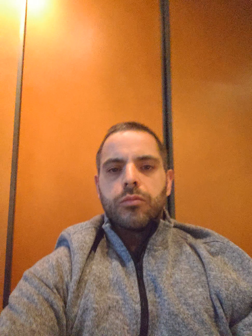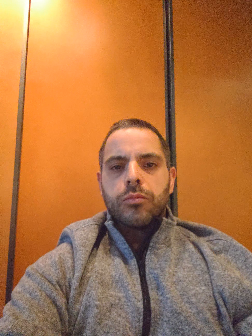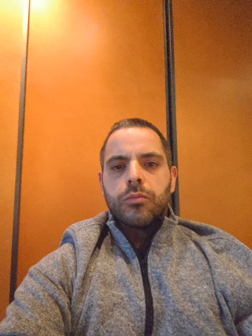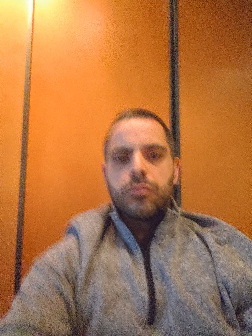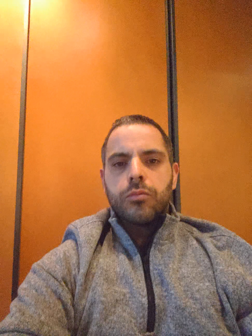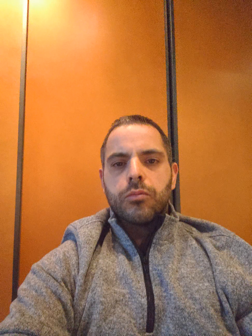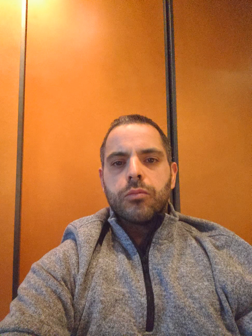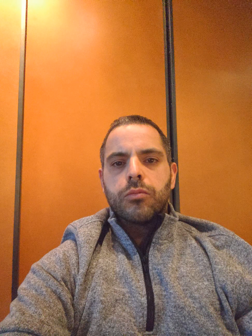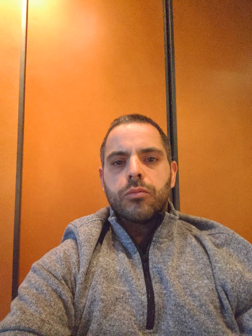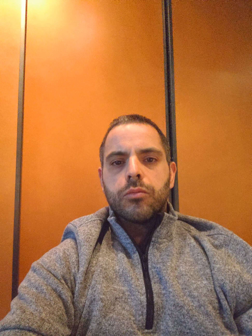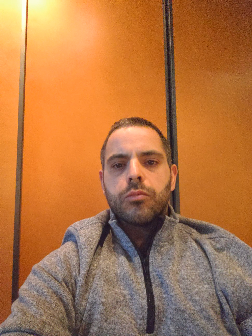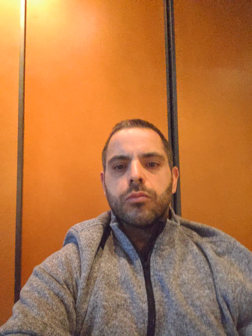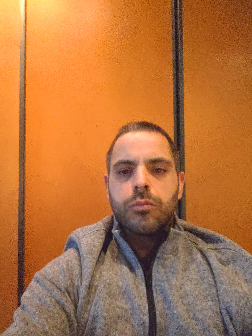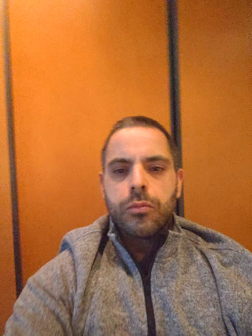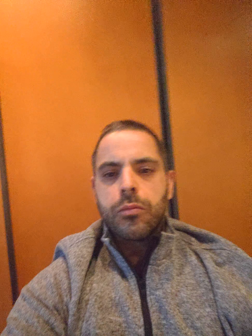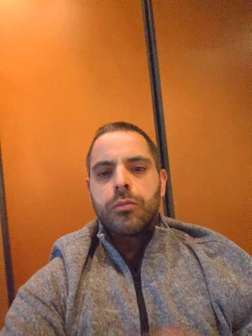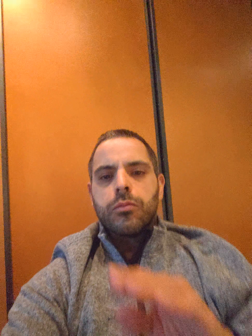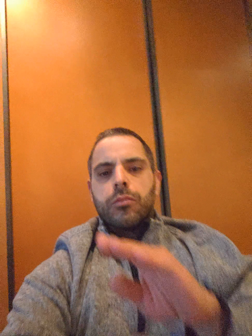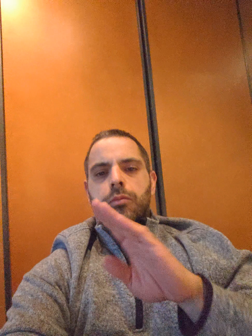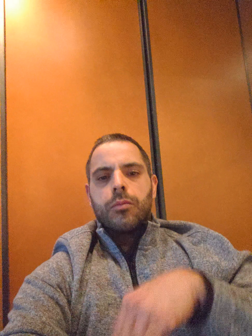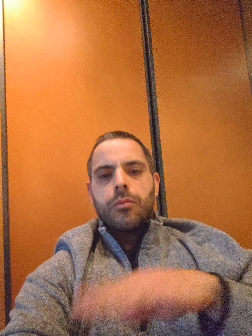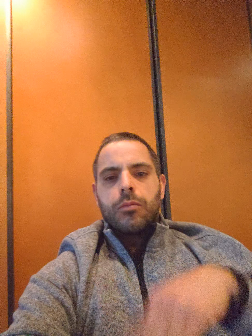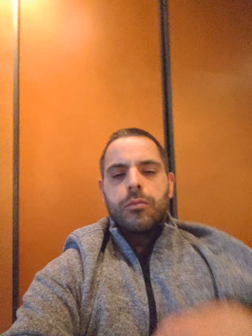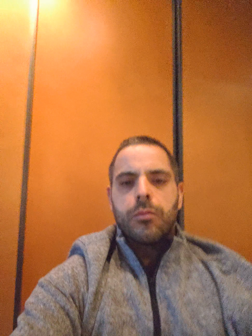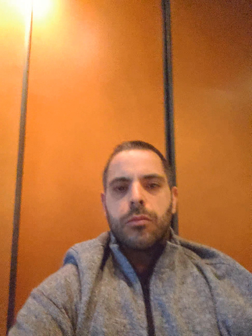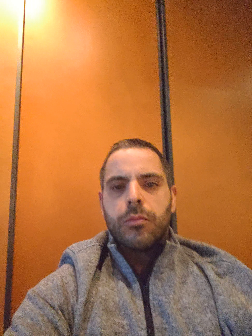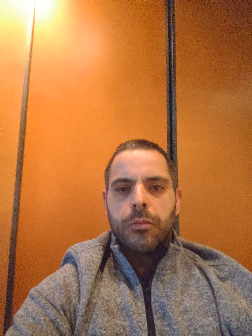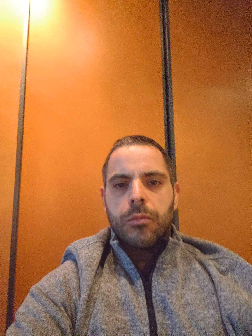fall